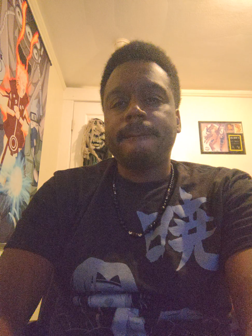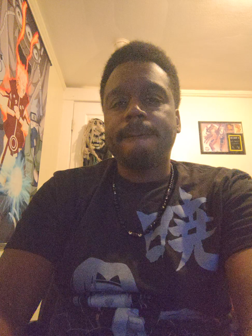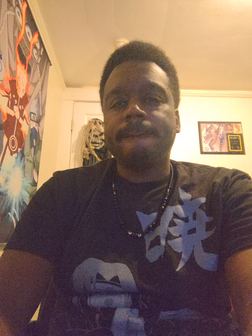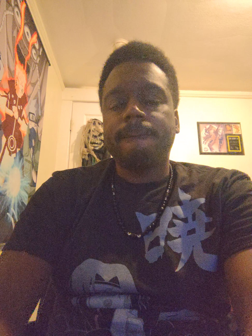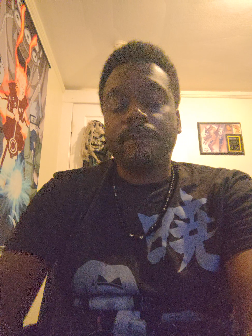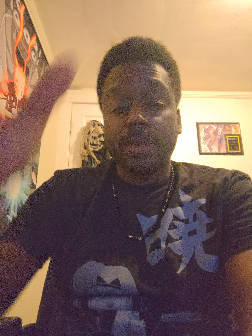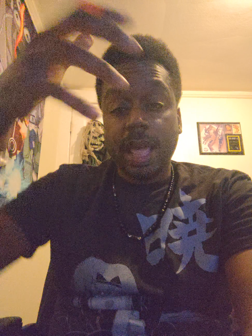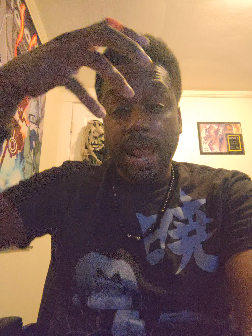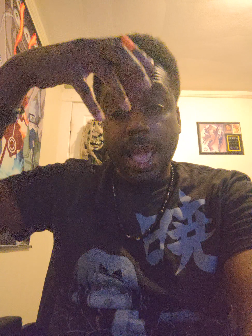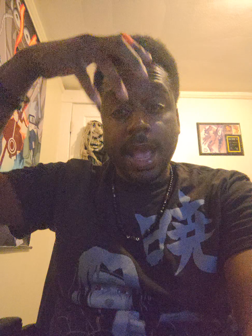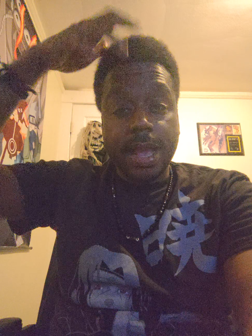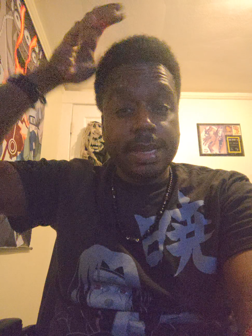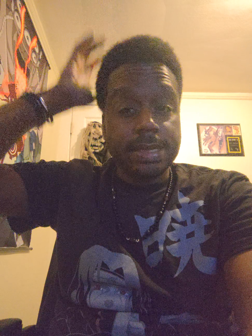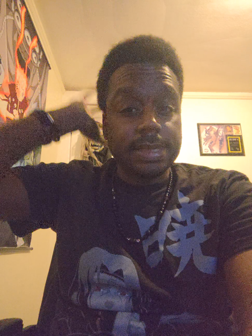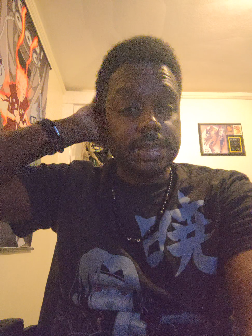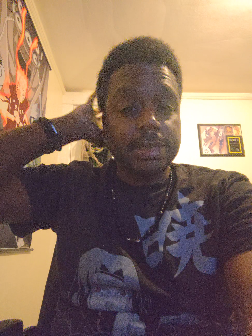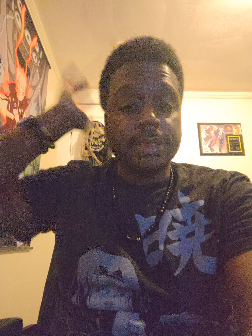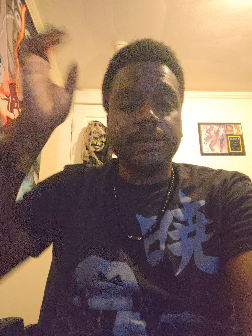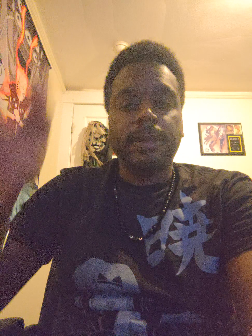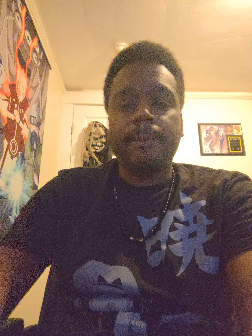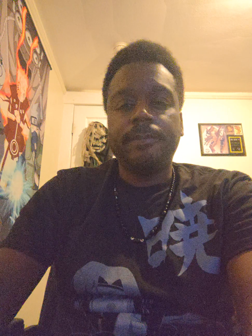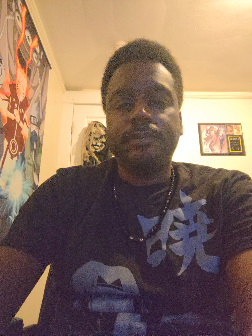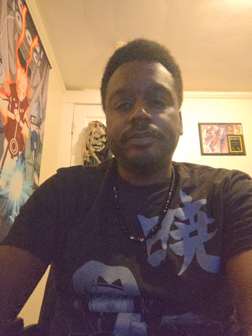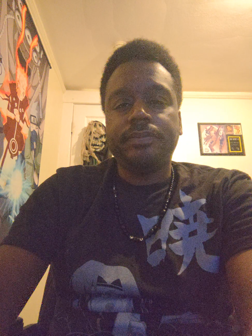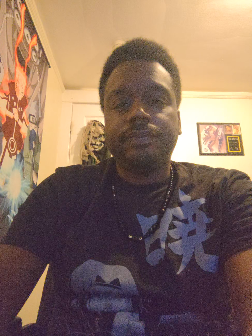lion